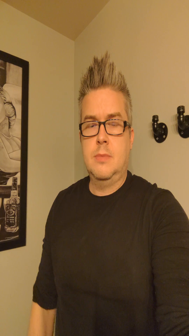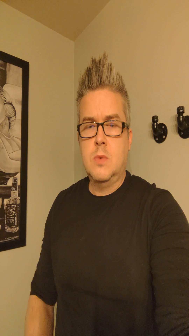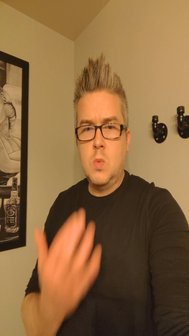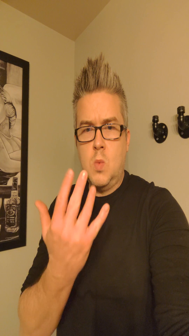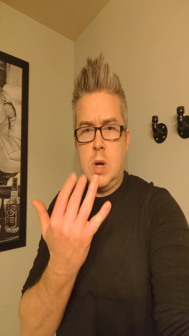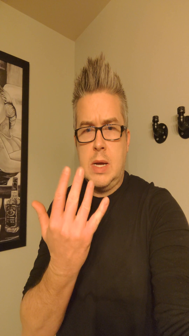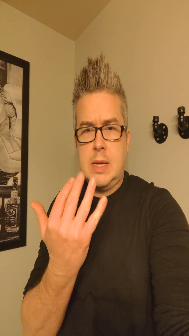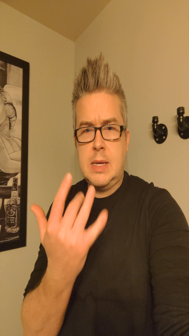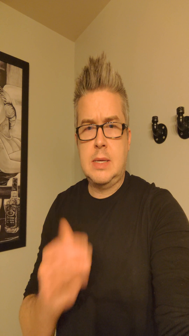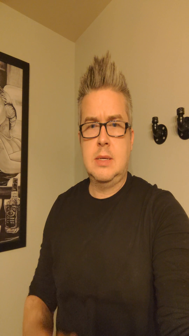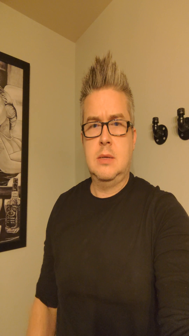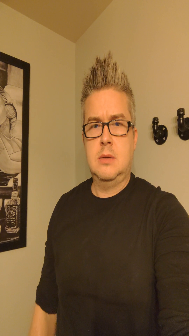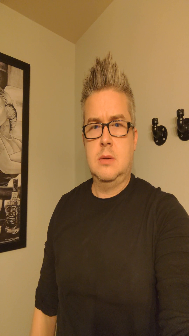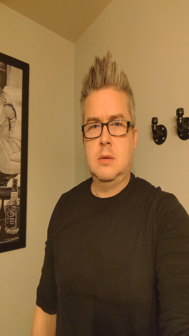wait